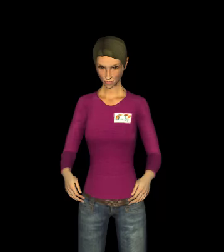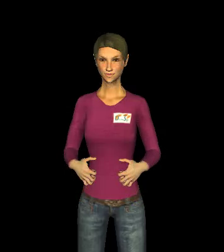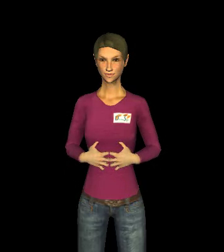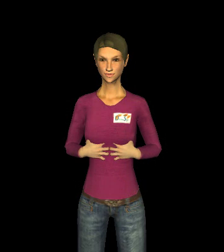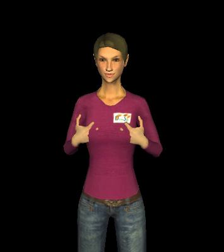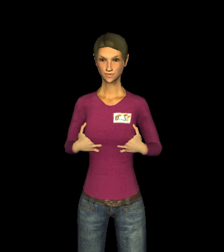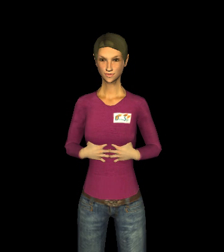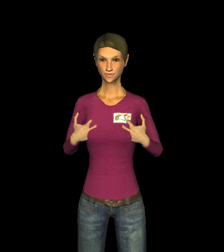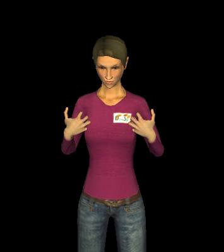غضب